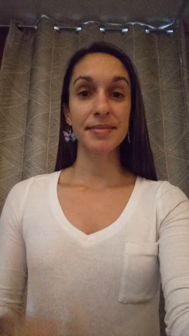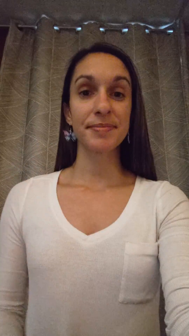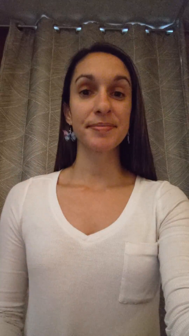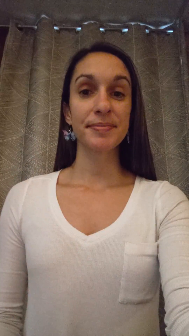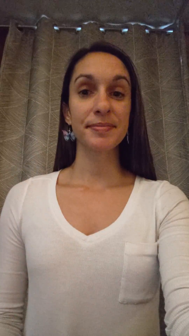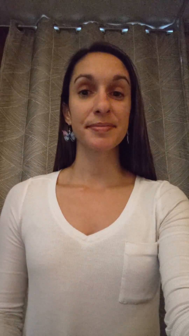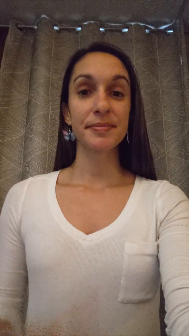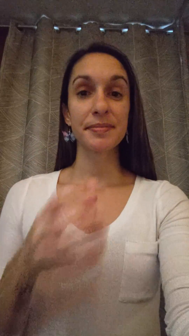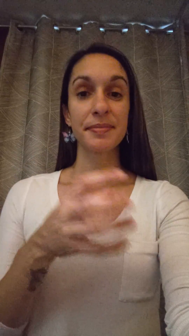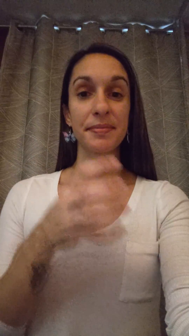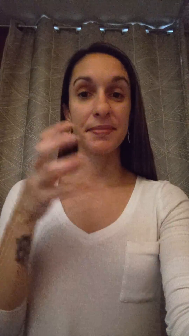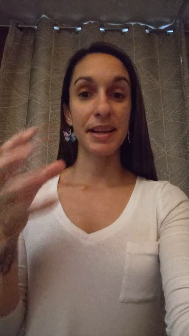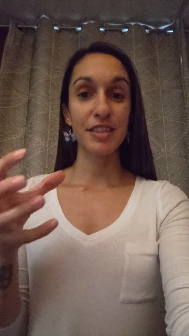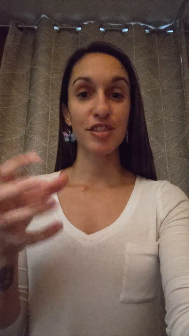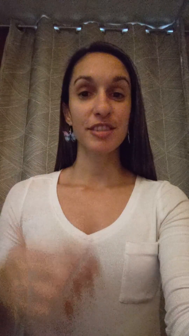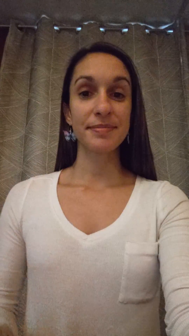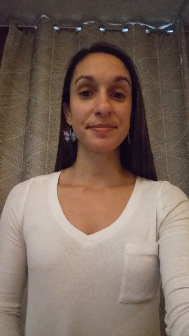much